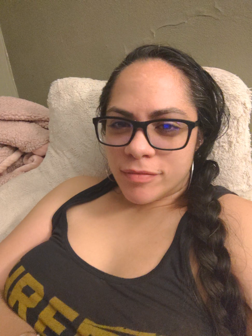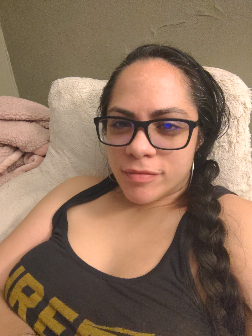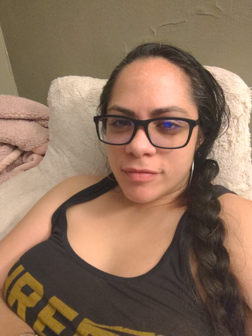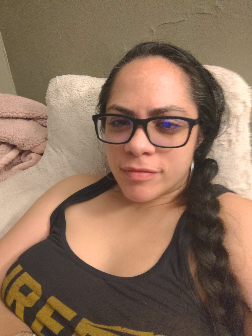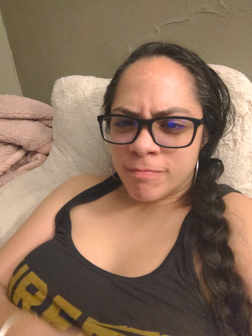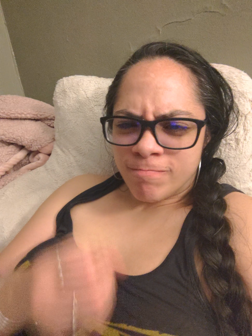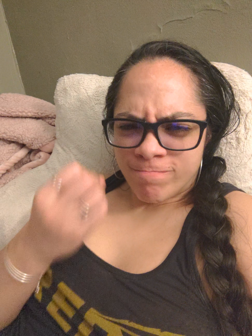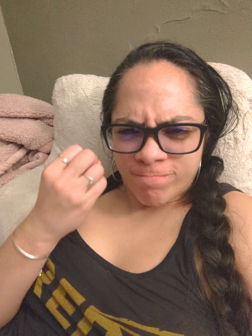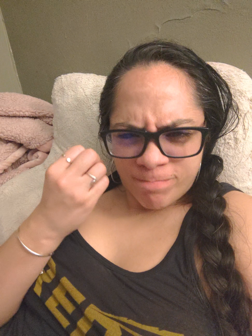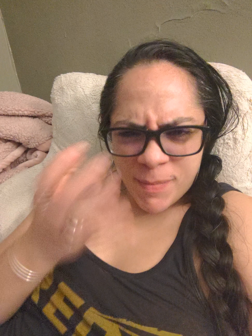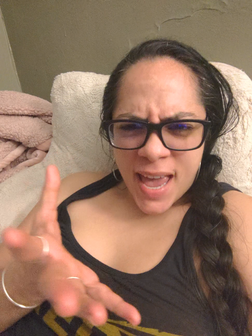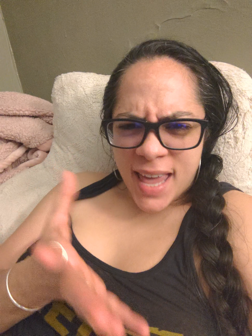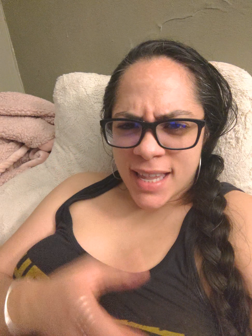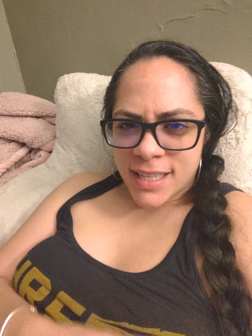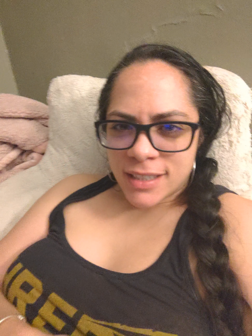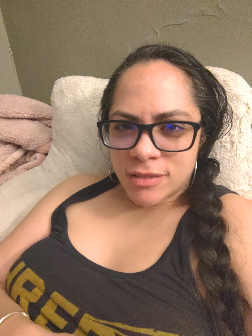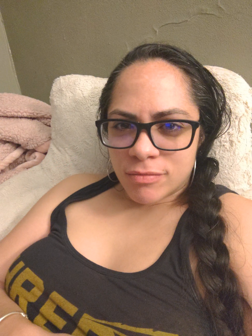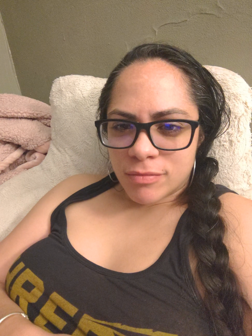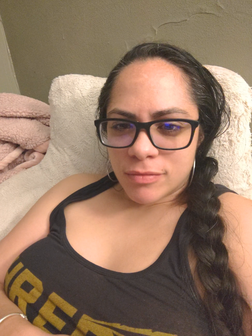many